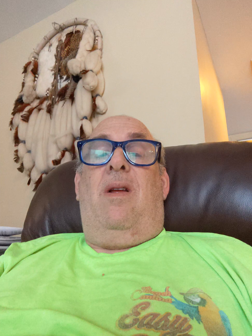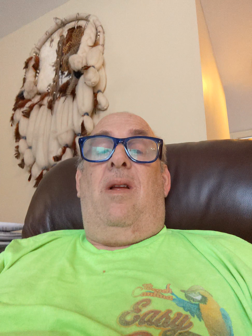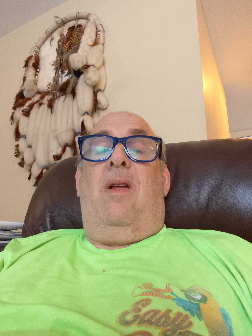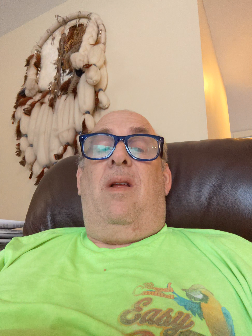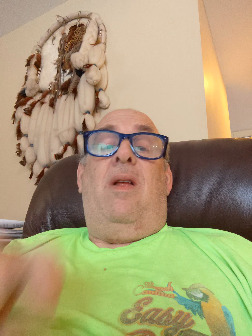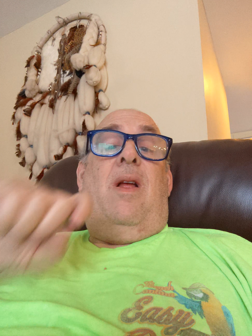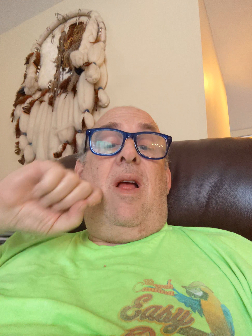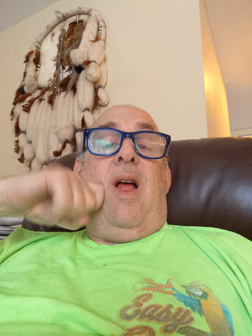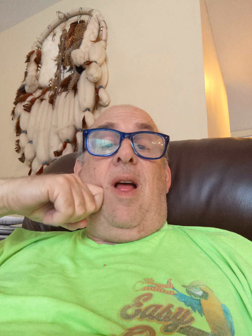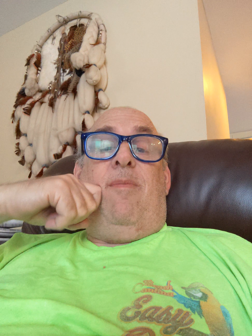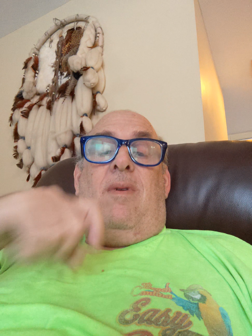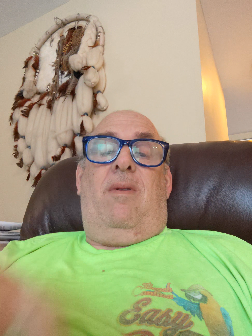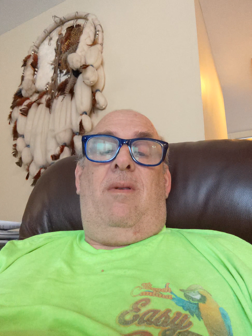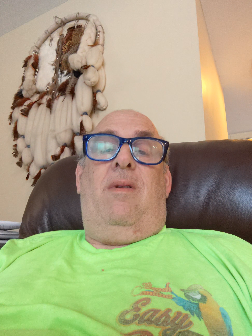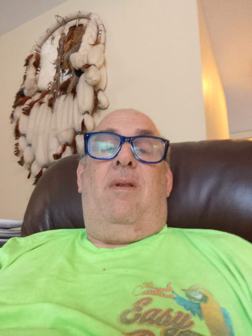apple